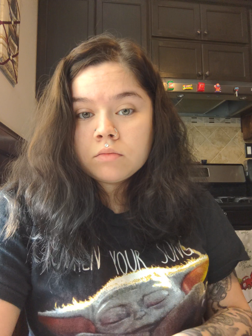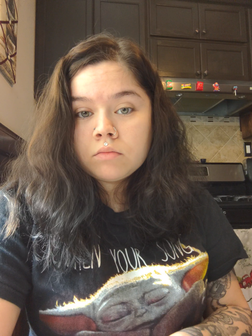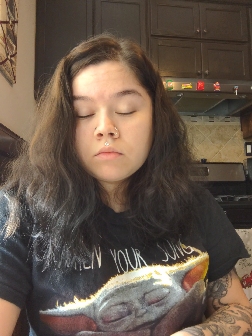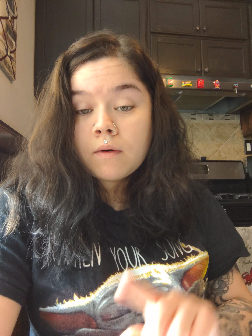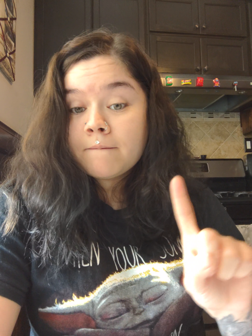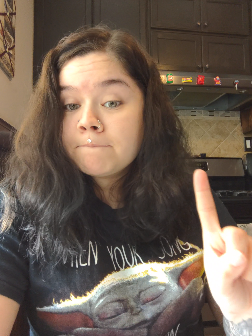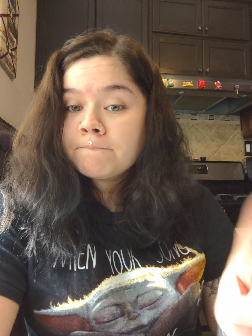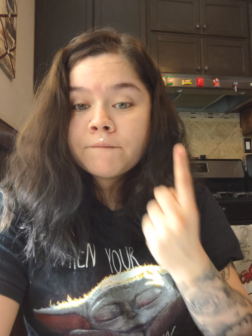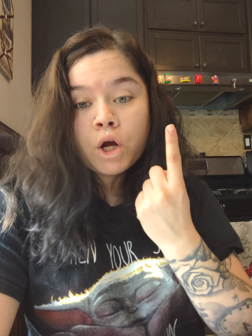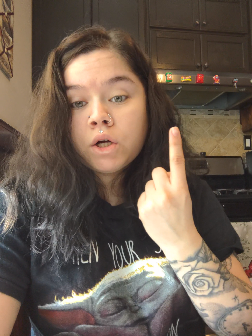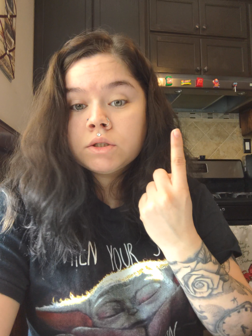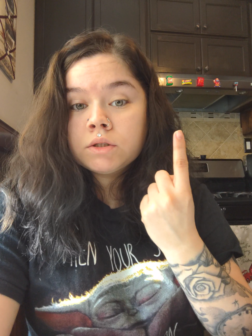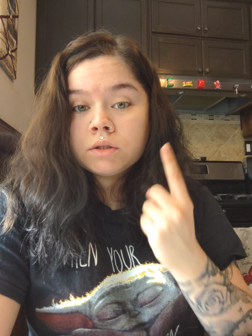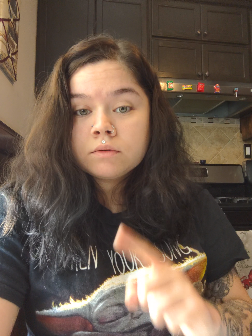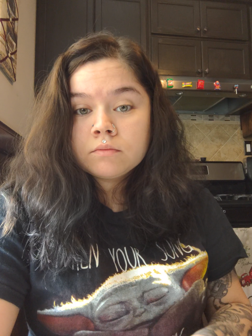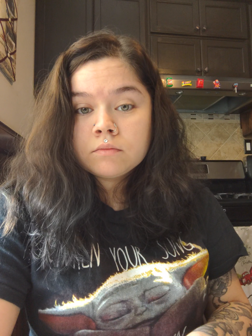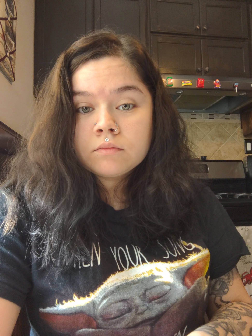first